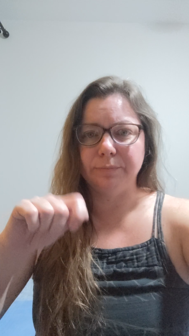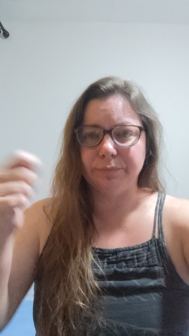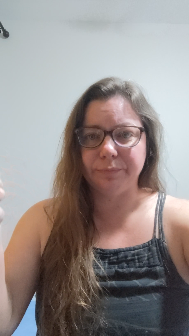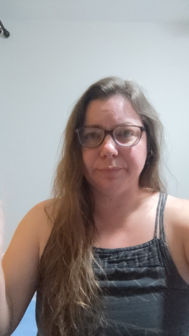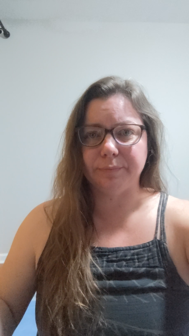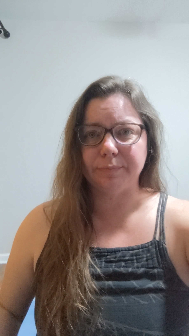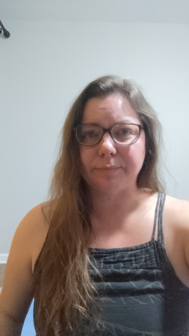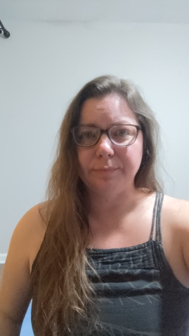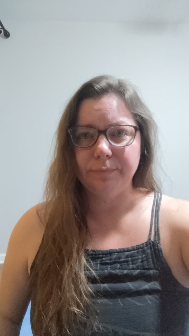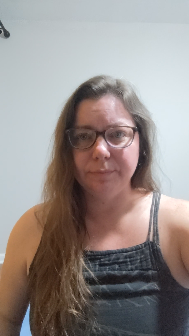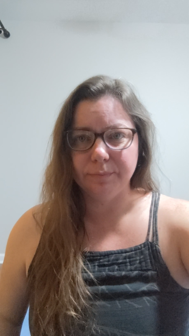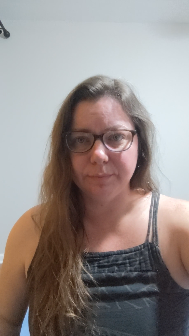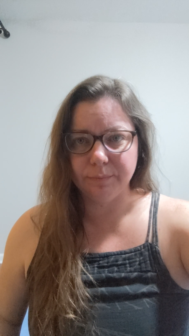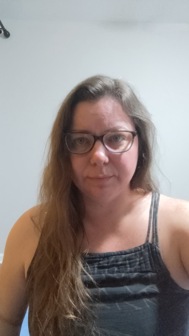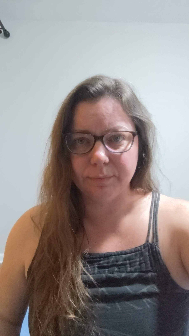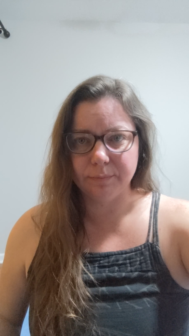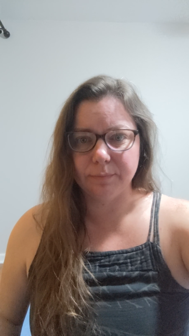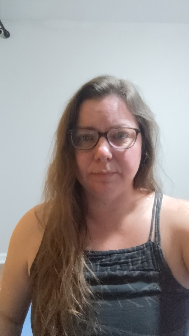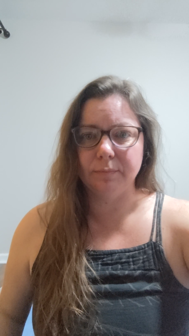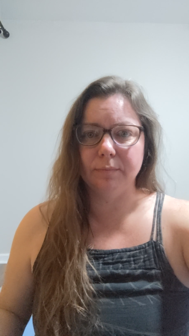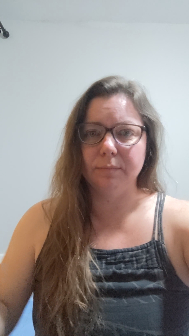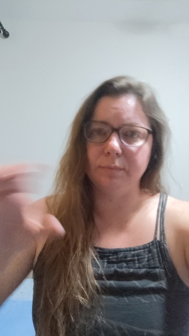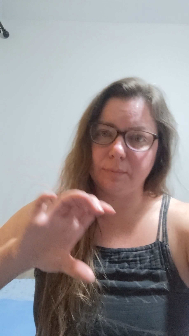dump